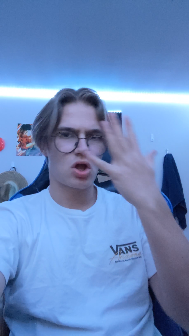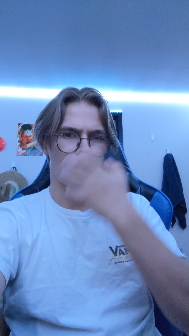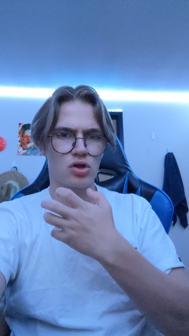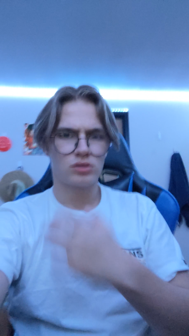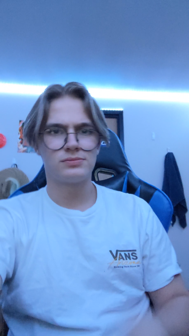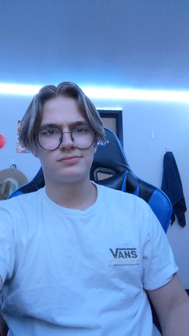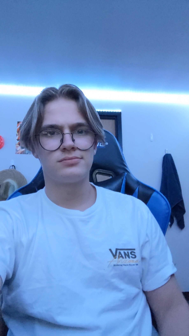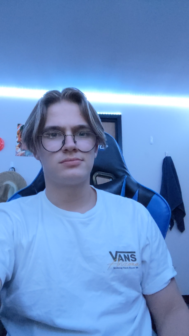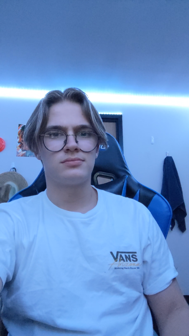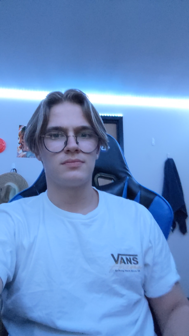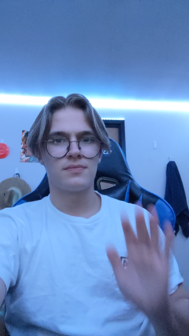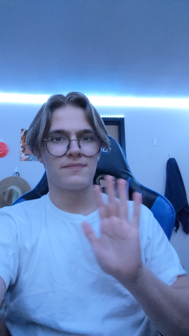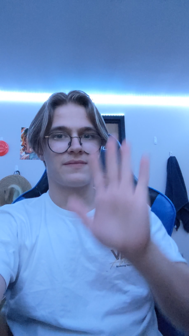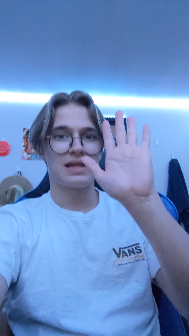give me five